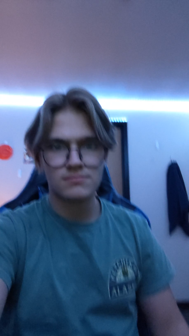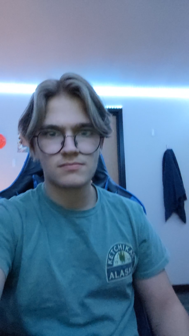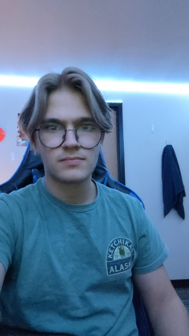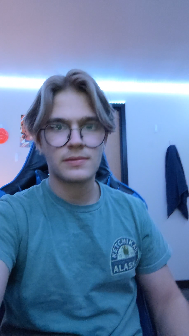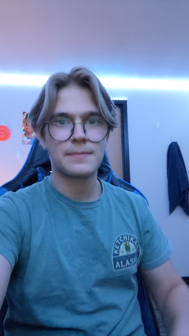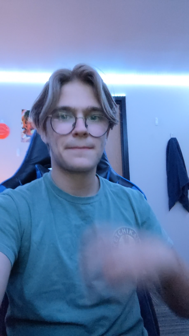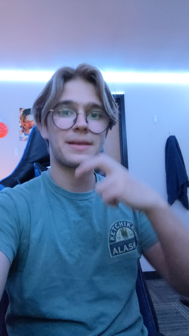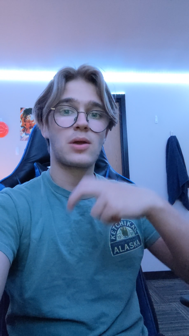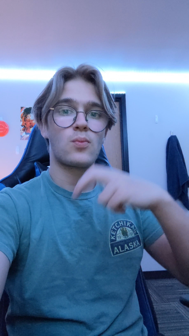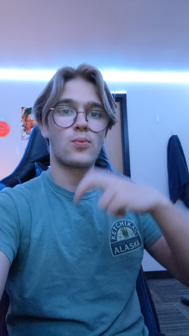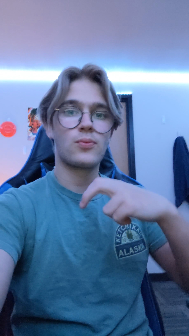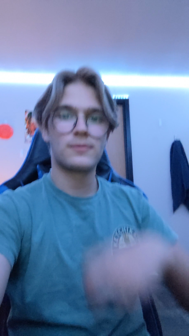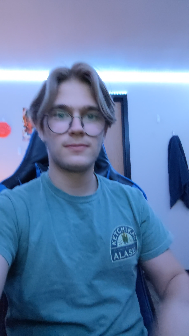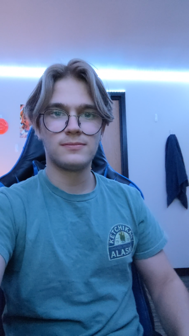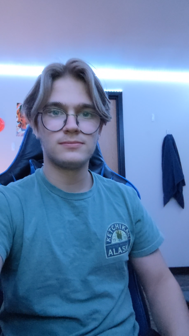potato